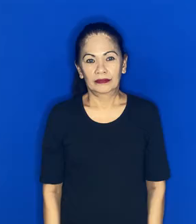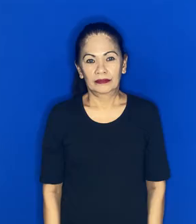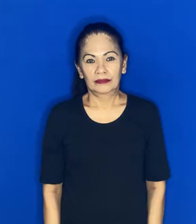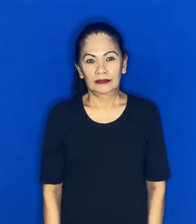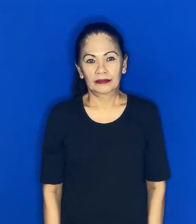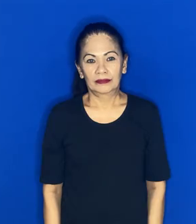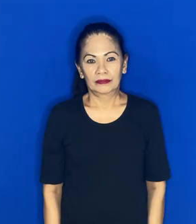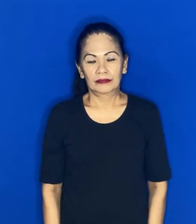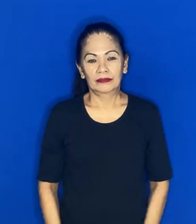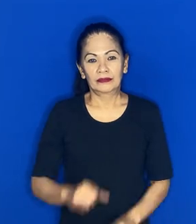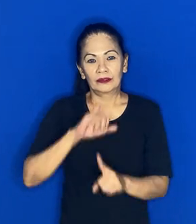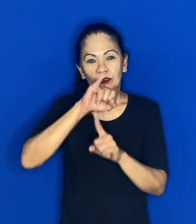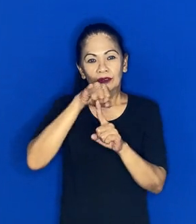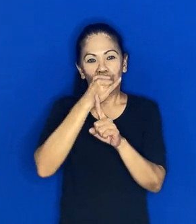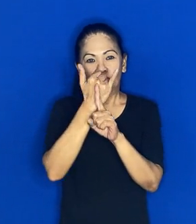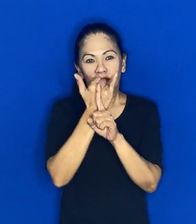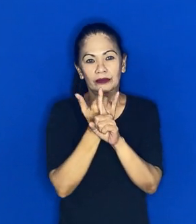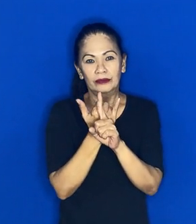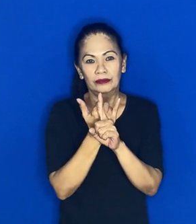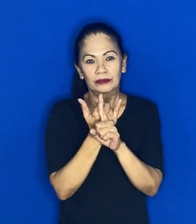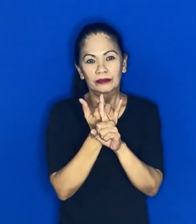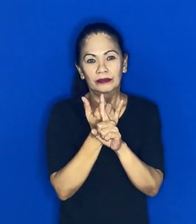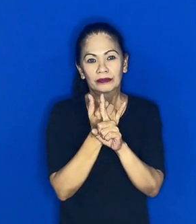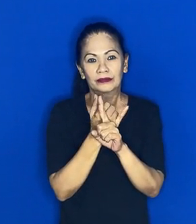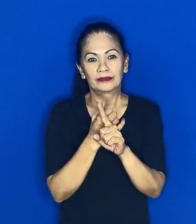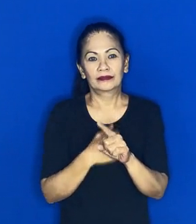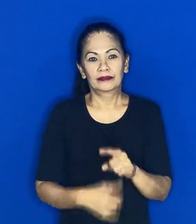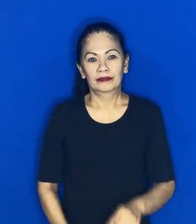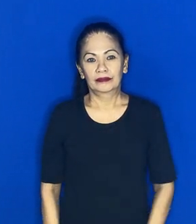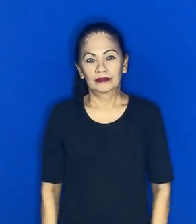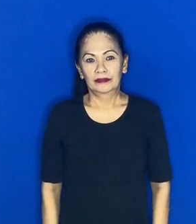july